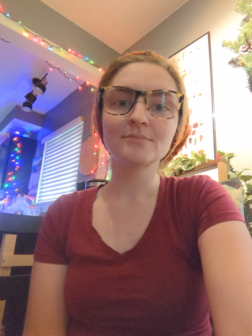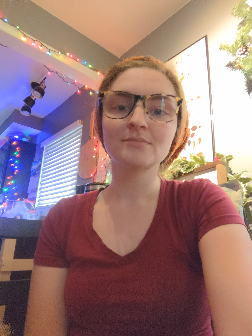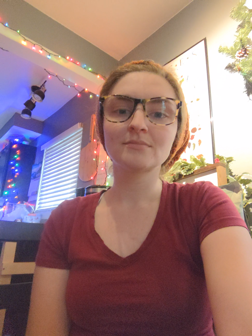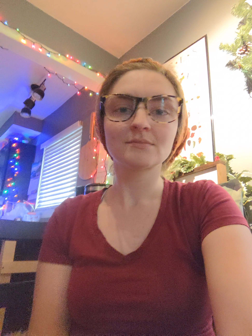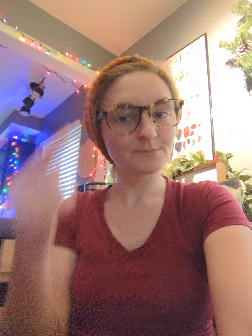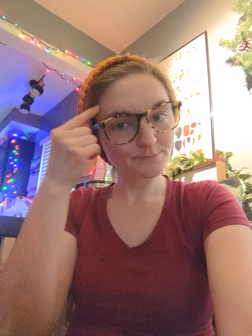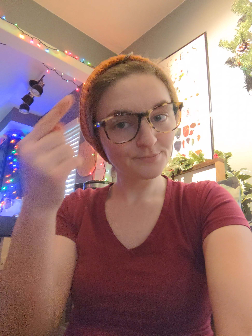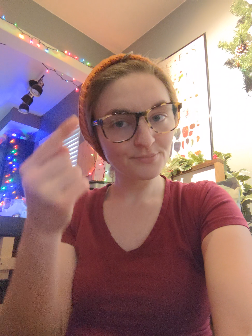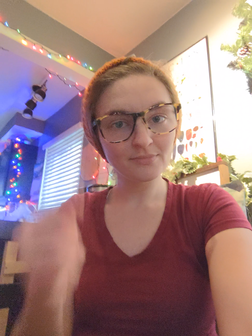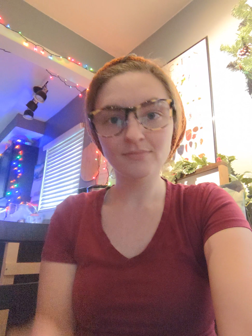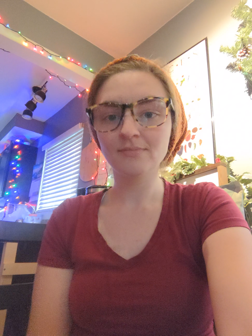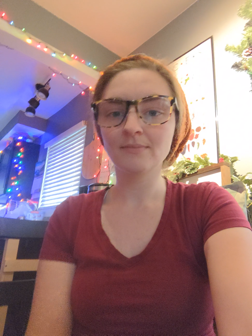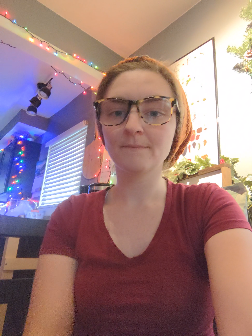penny